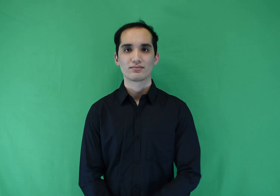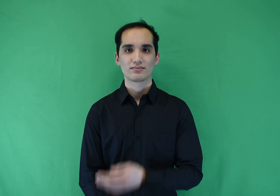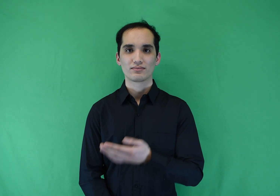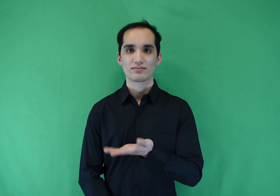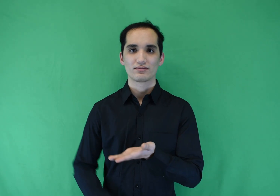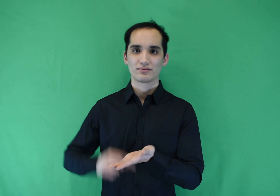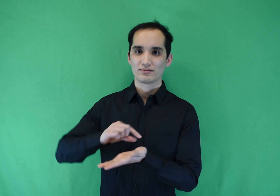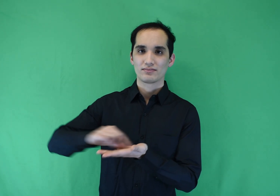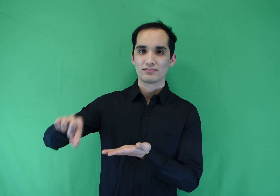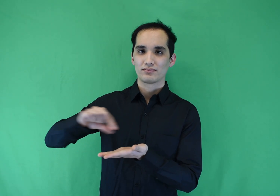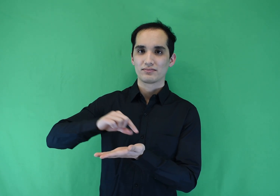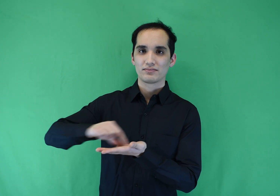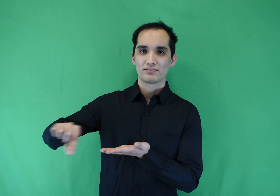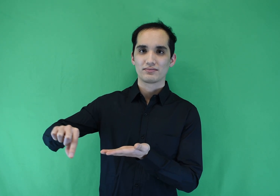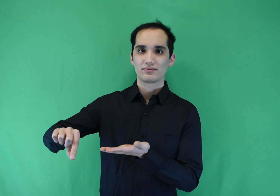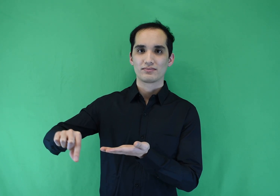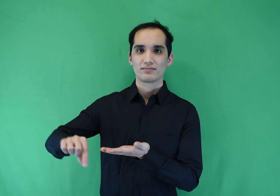comprar